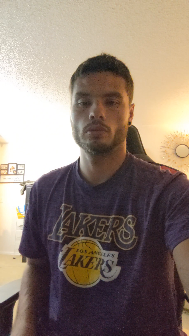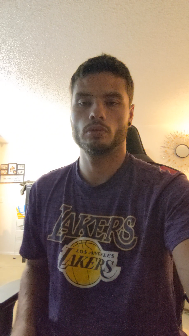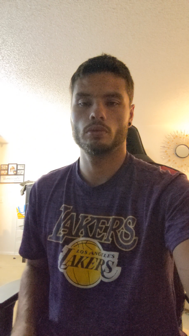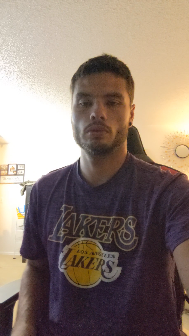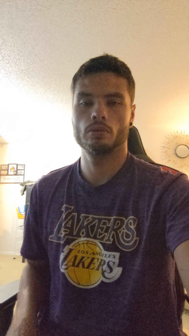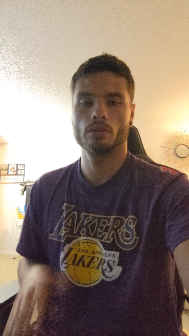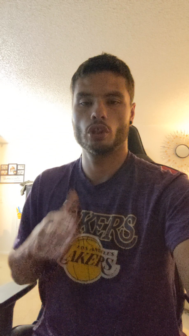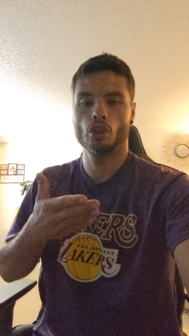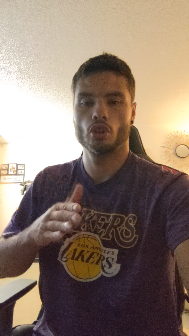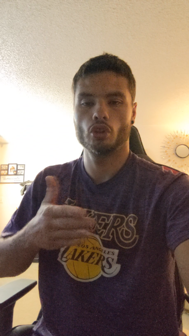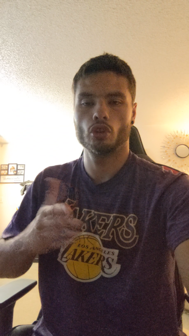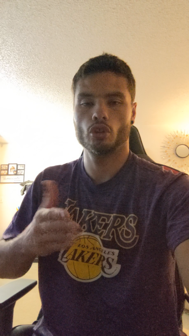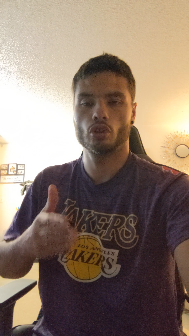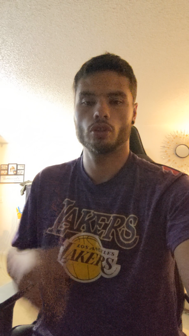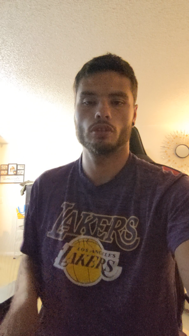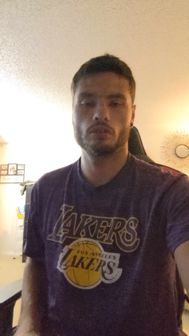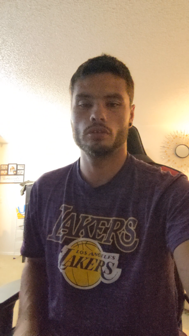cook